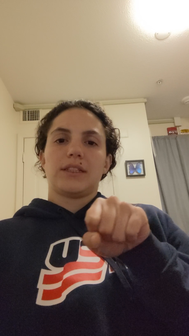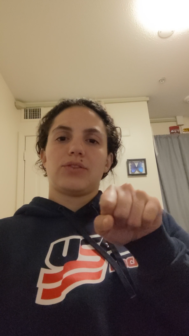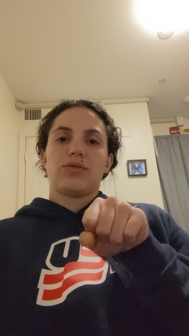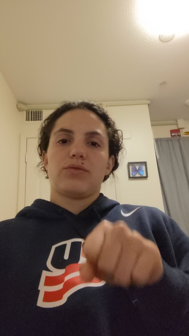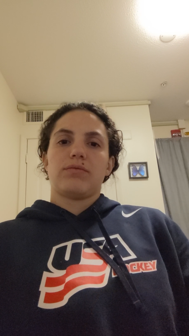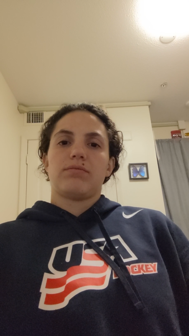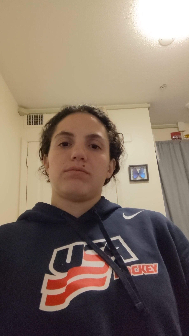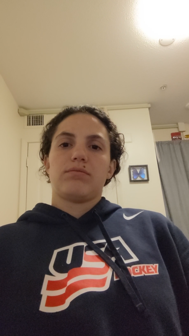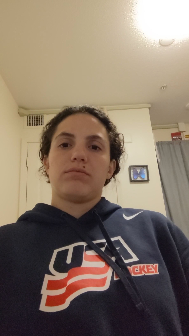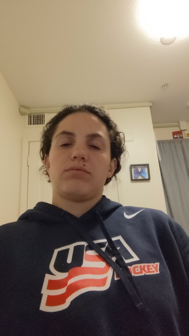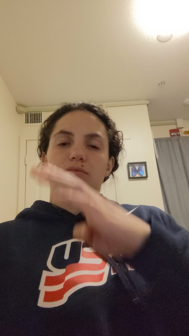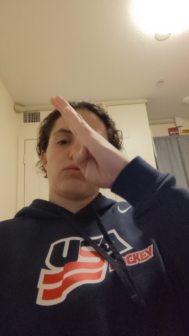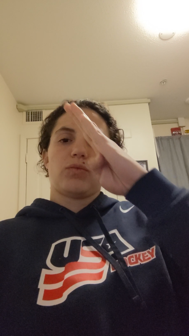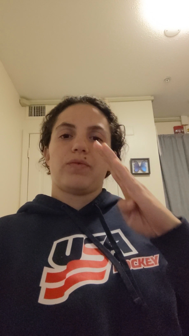roof